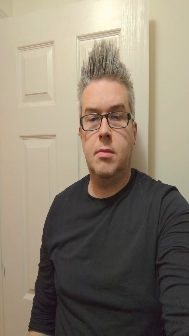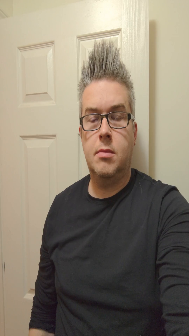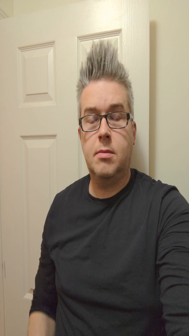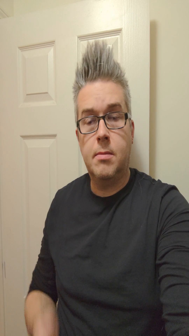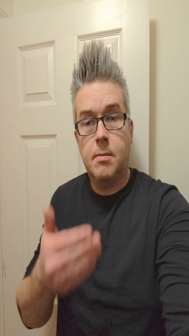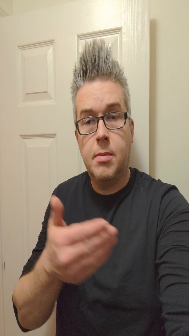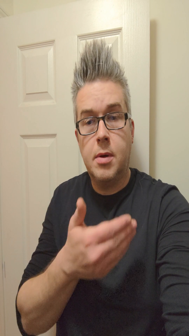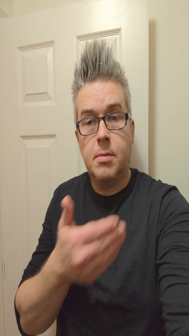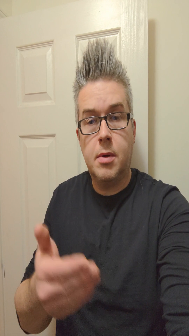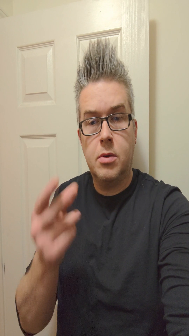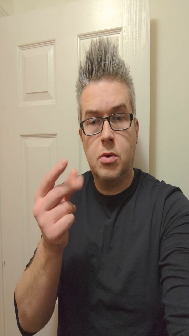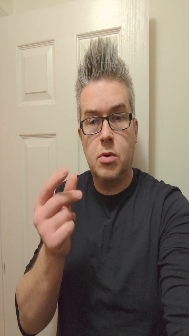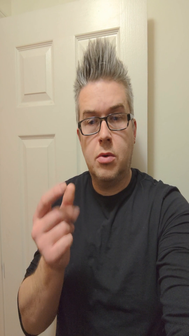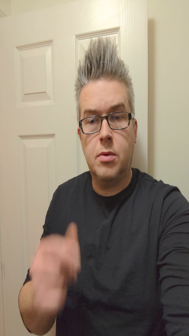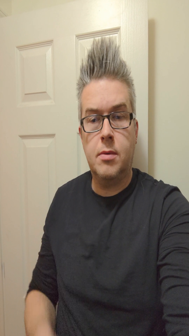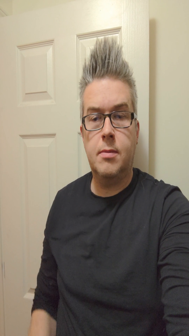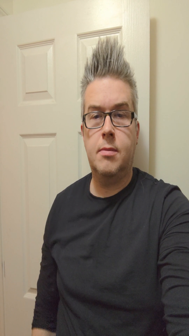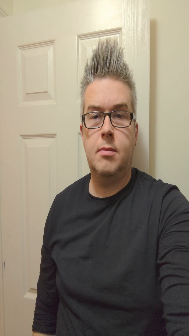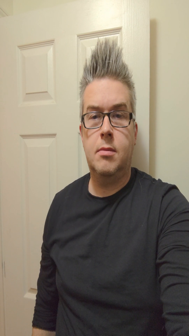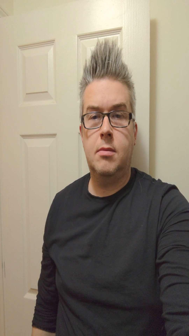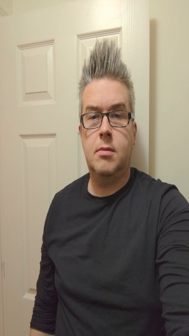puppy